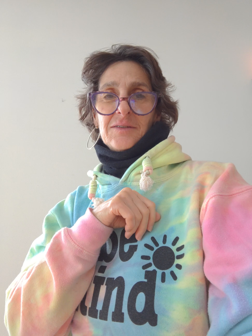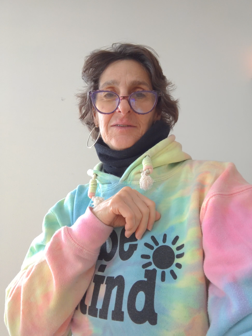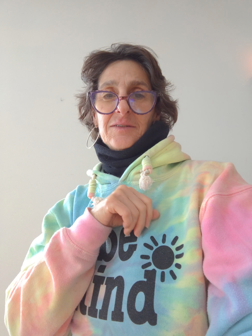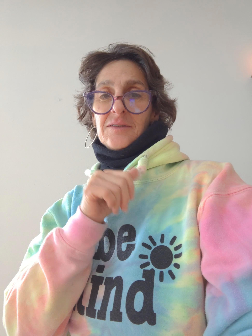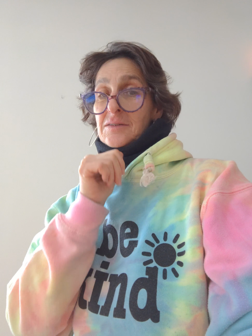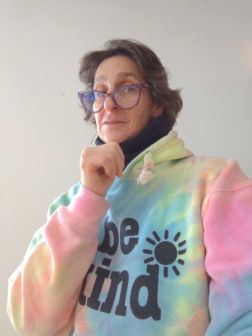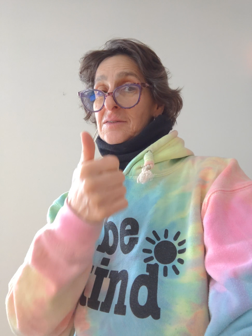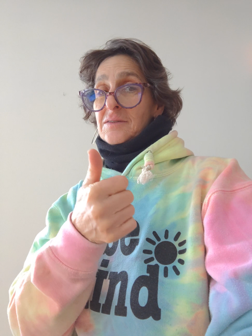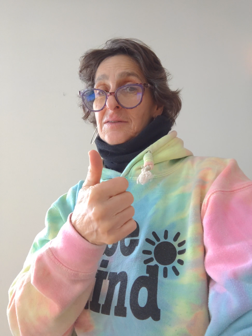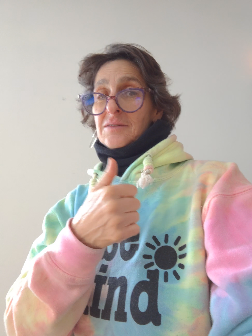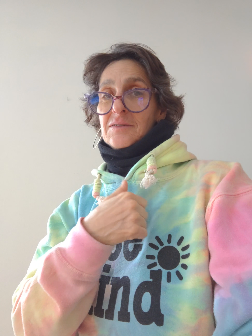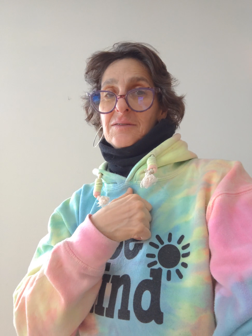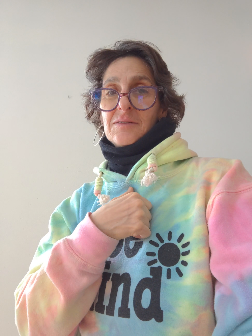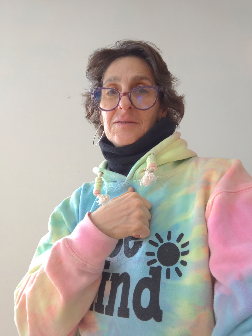not